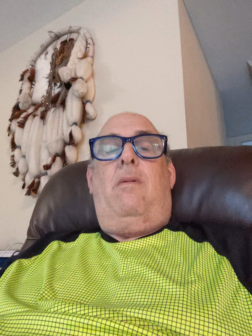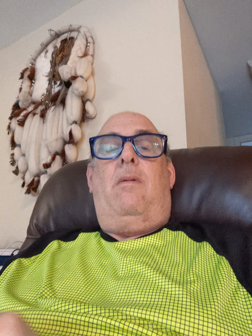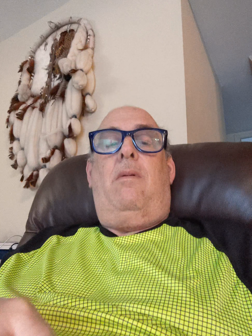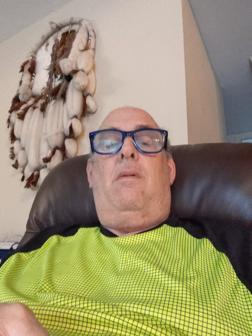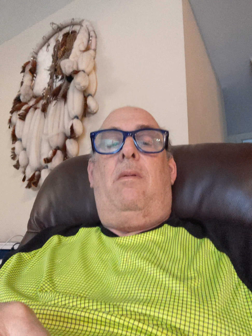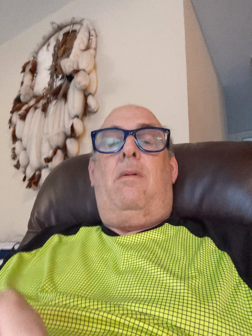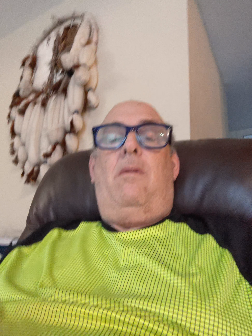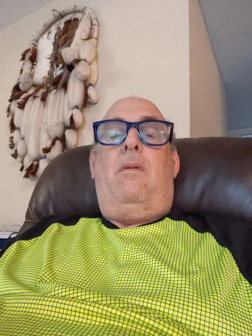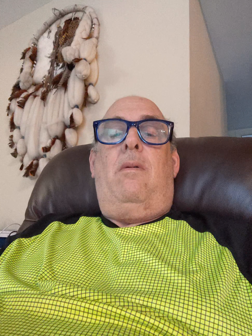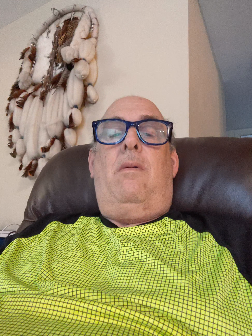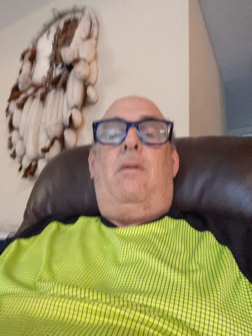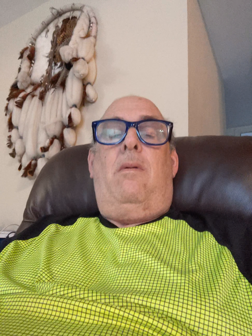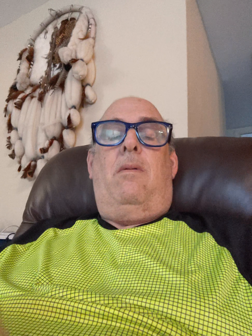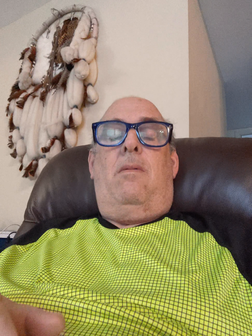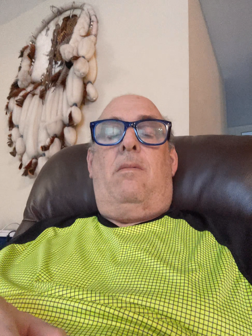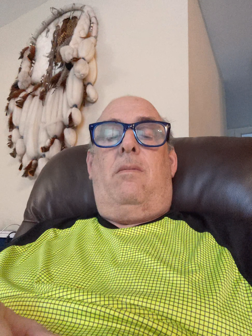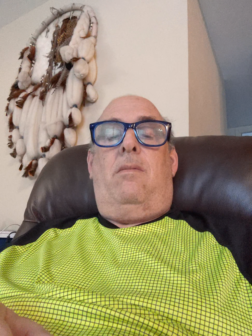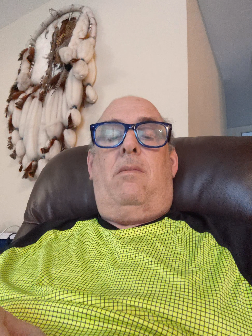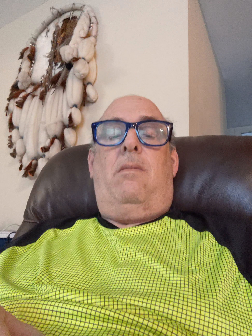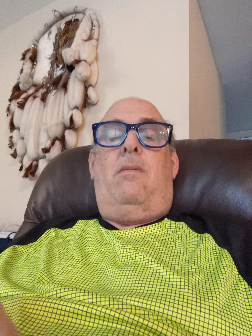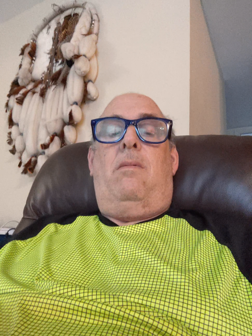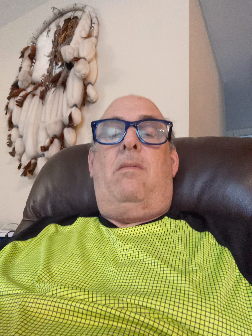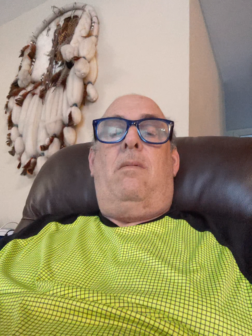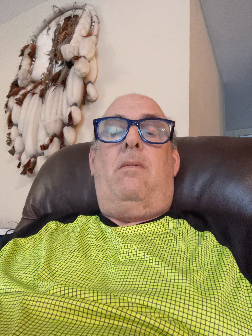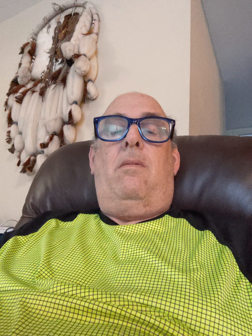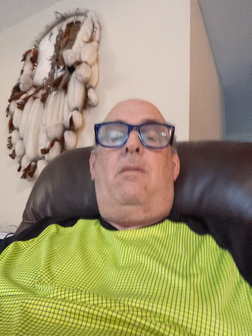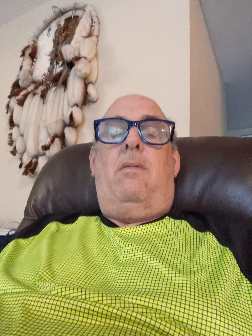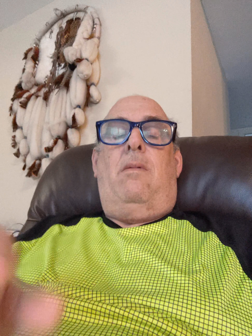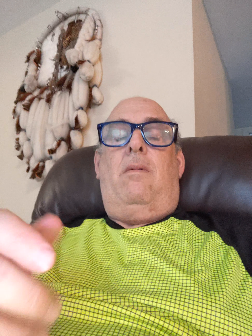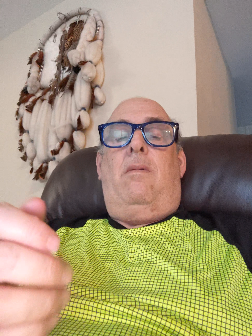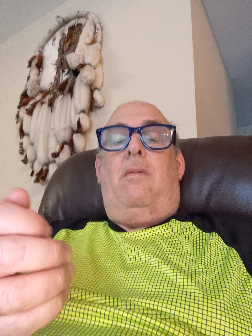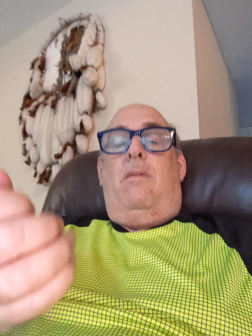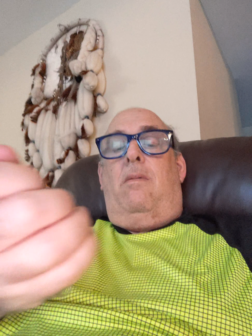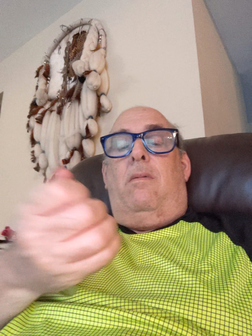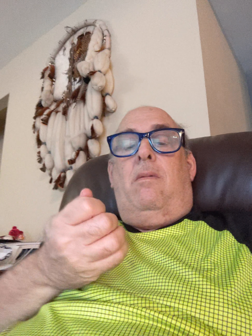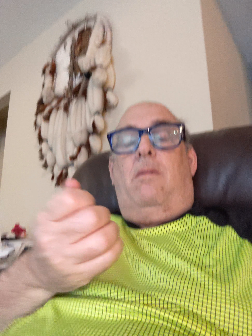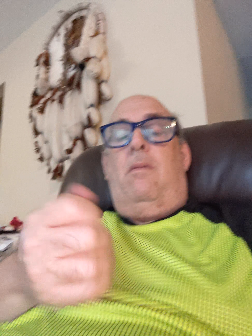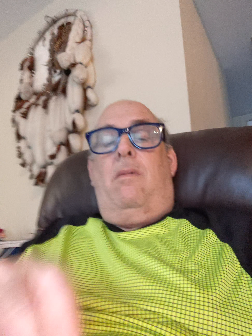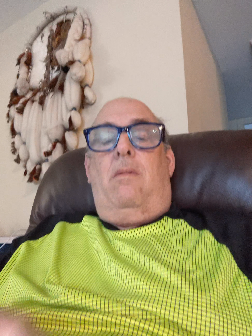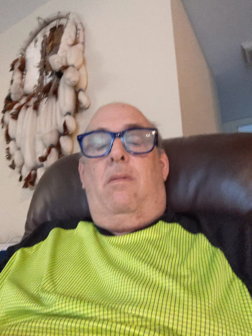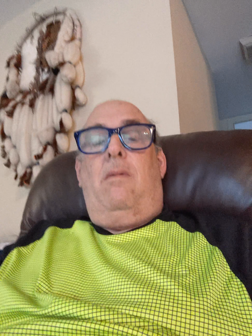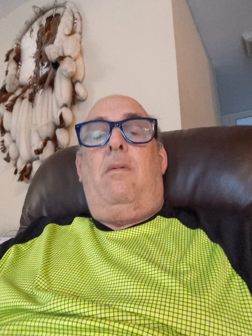drawer